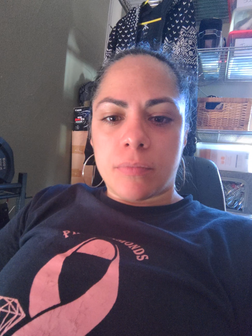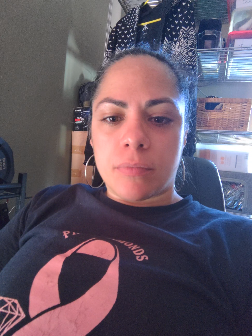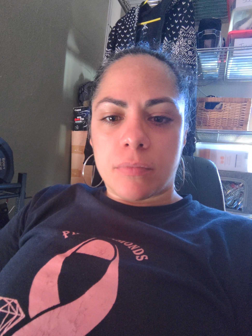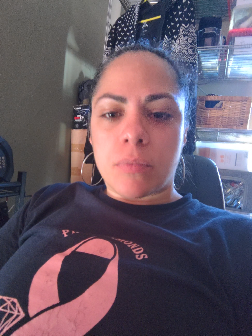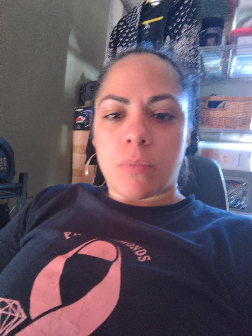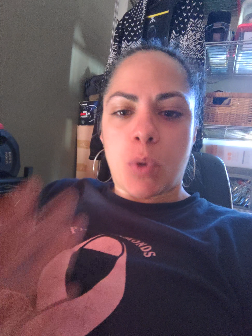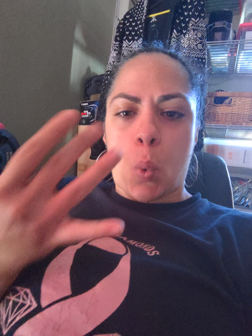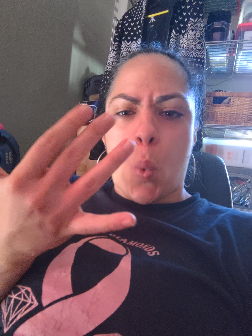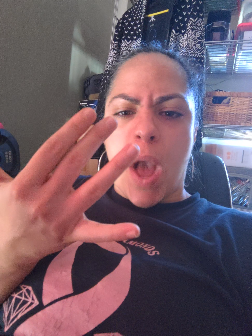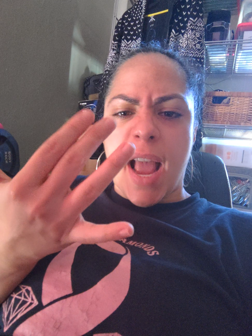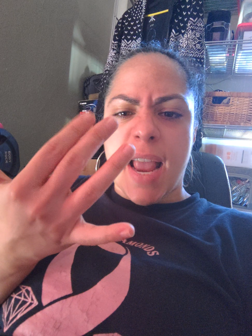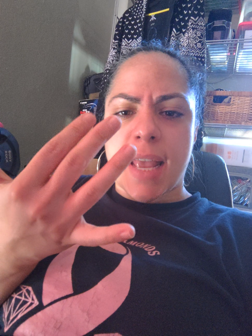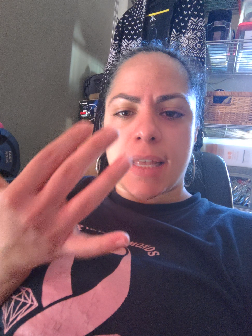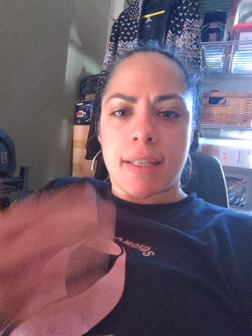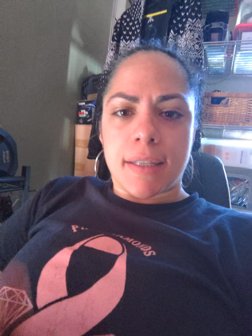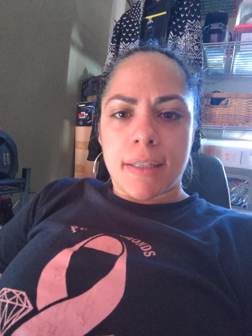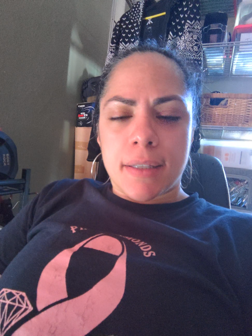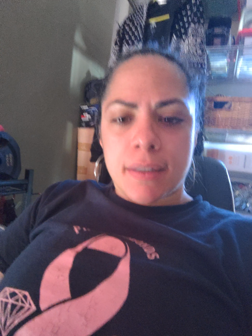wait